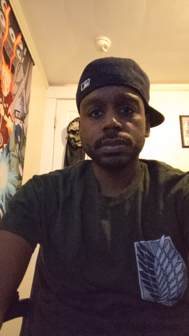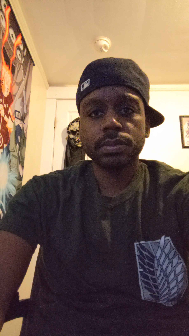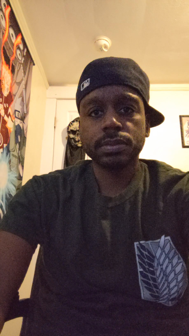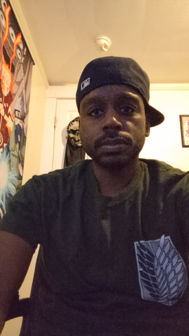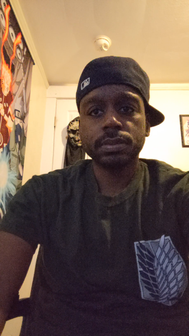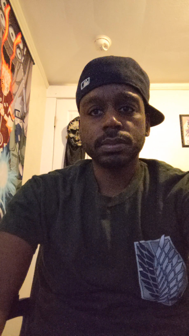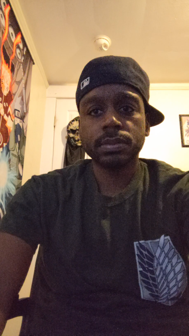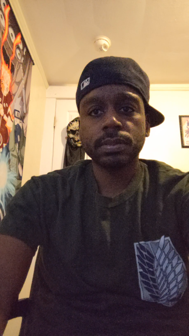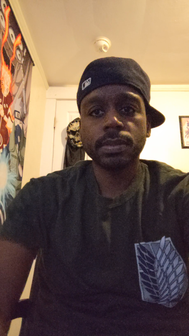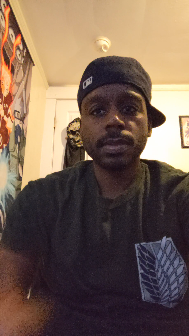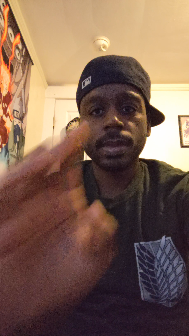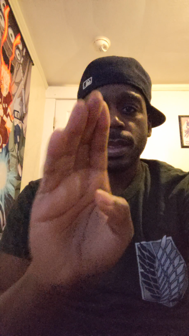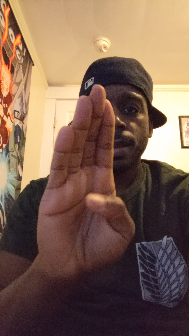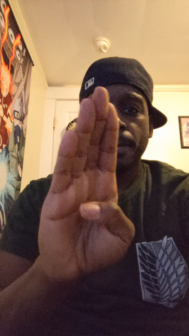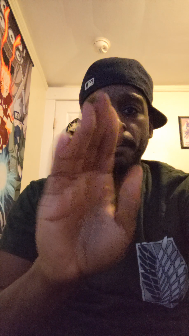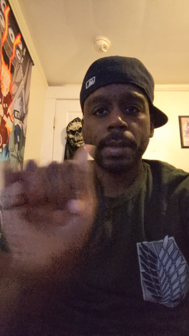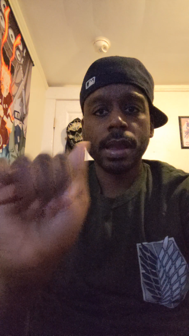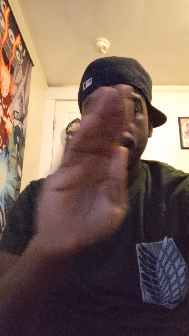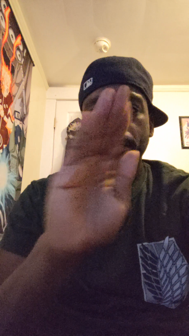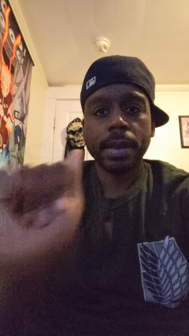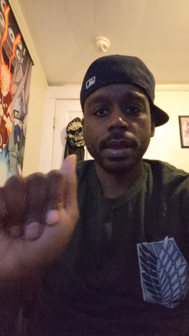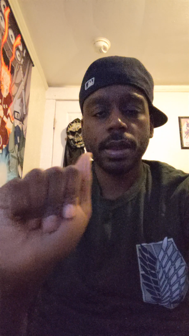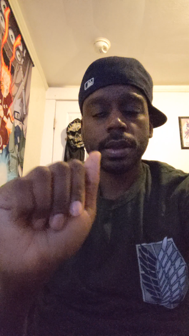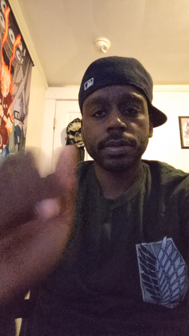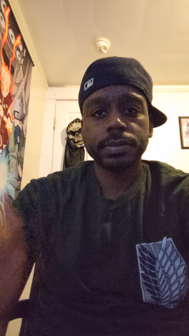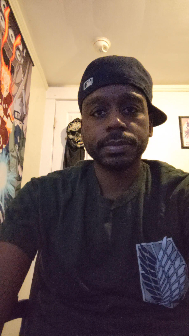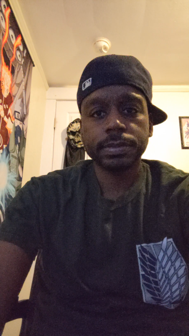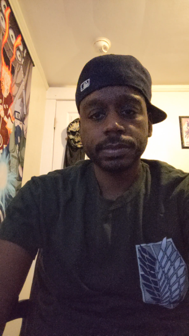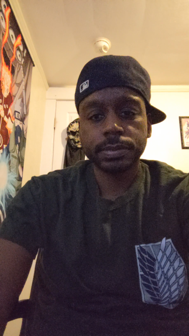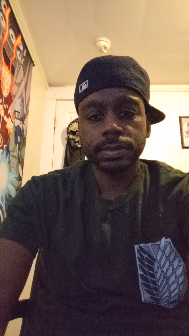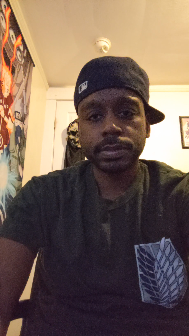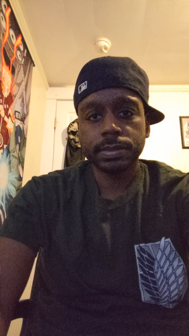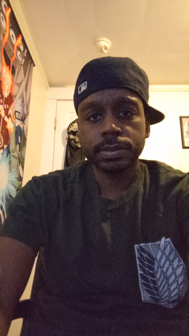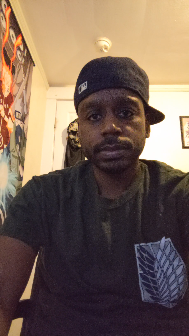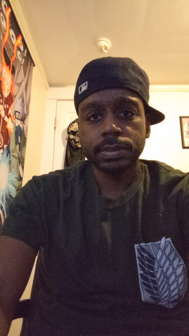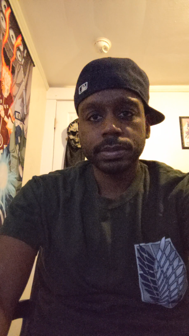baa baa